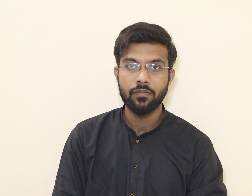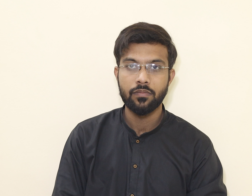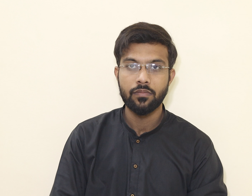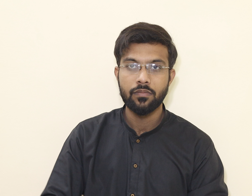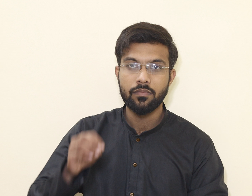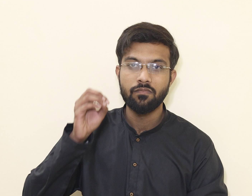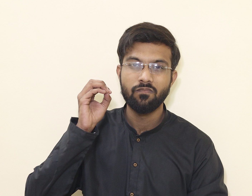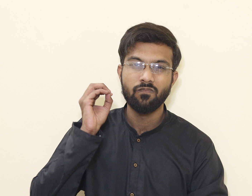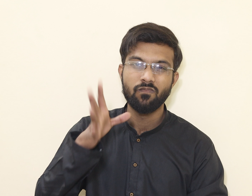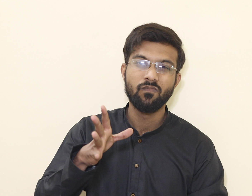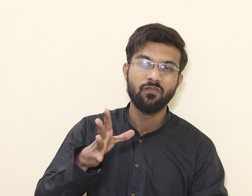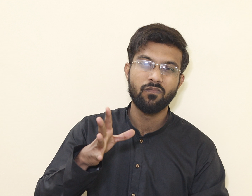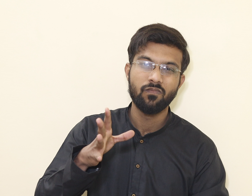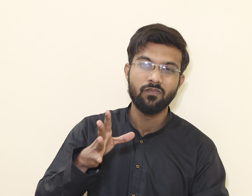bad